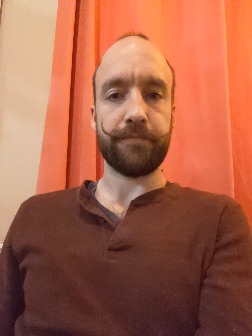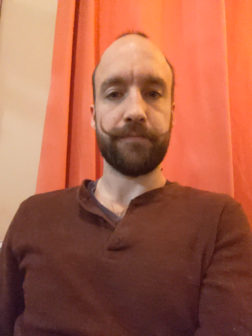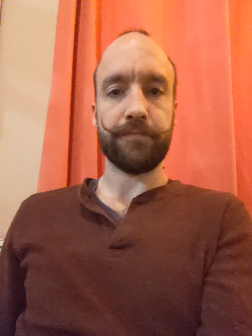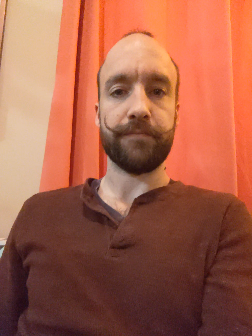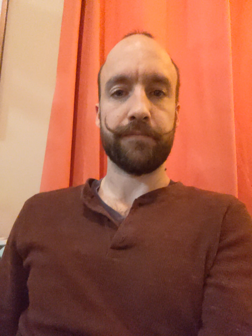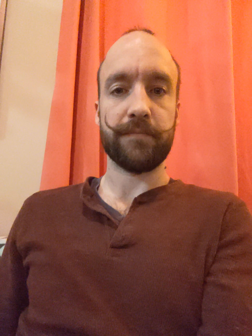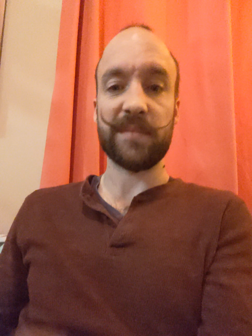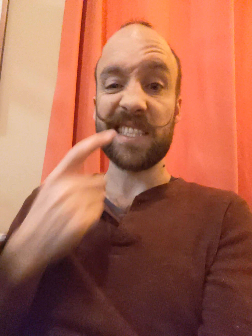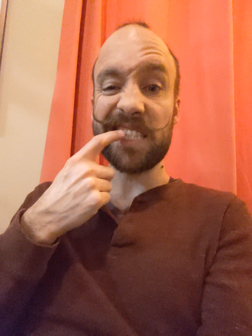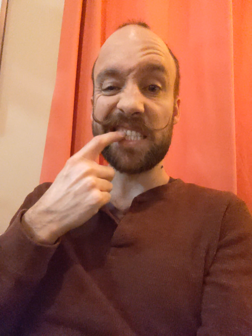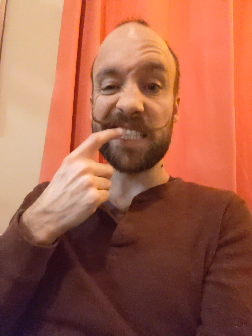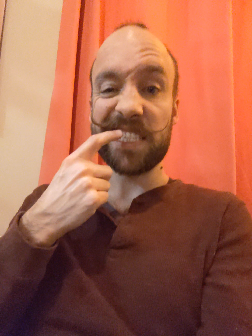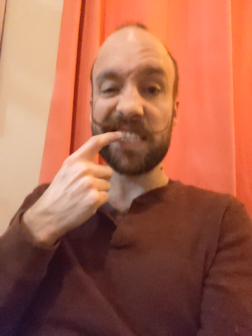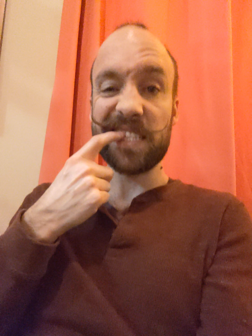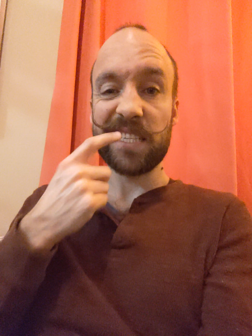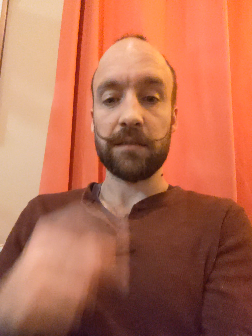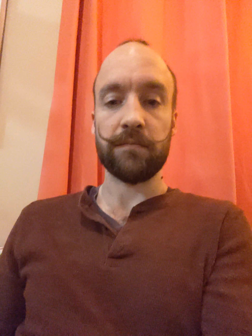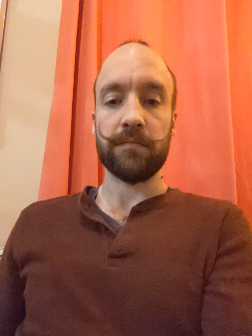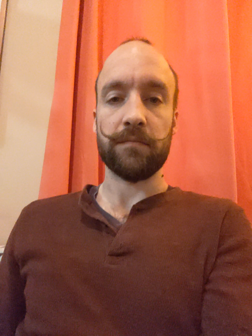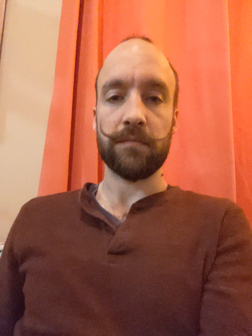tooth